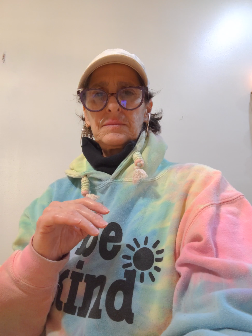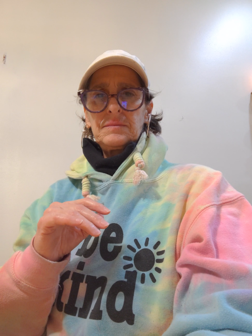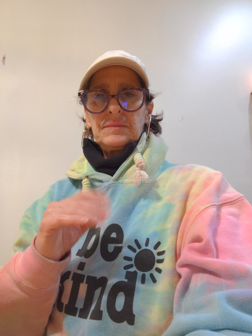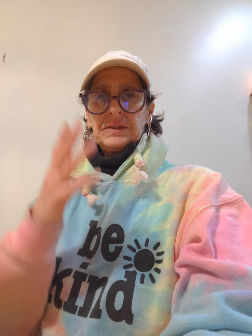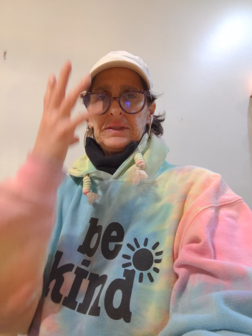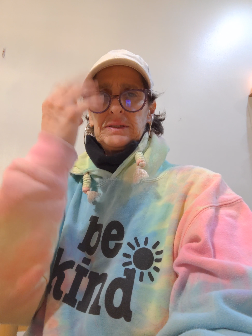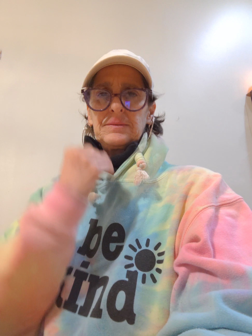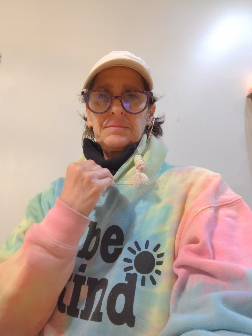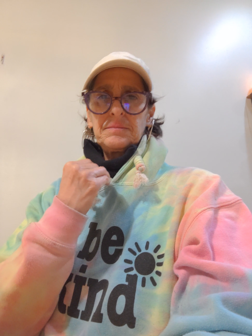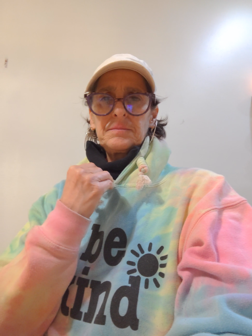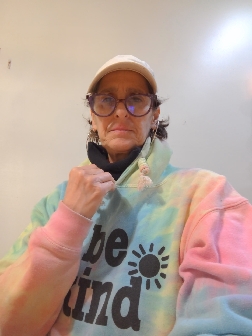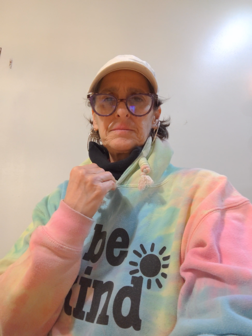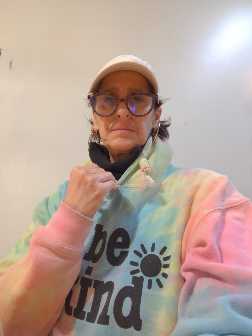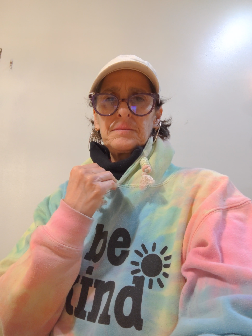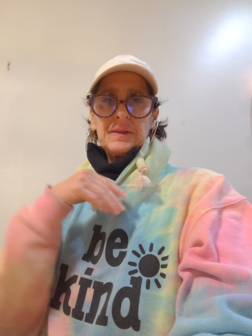sleep